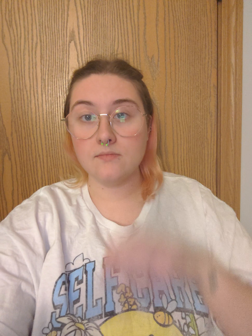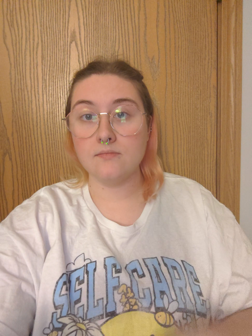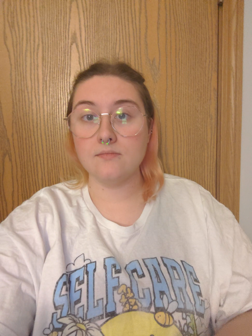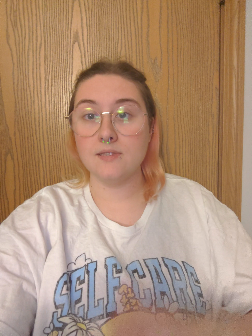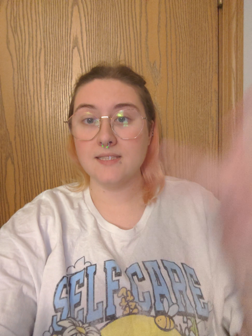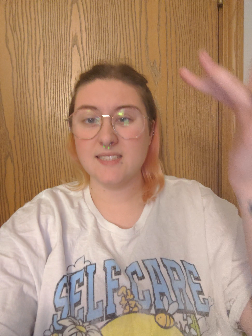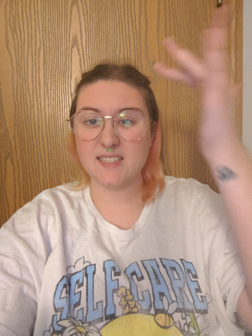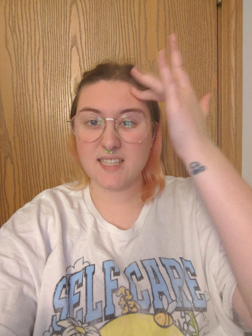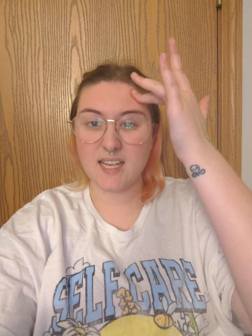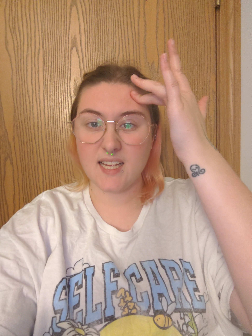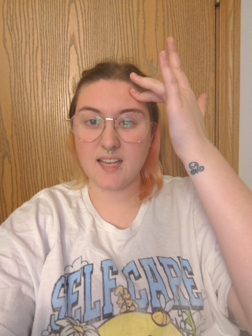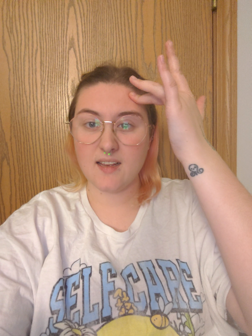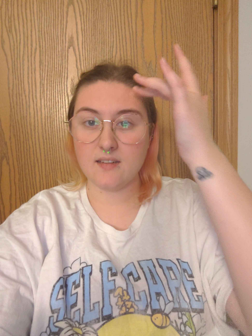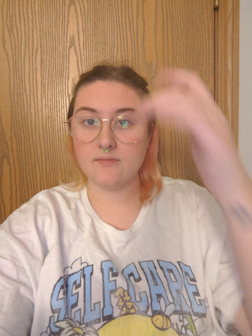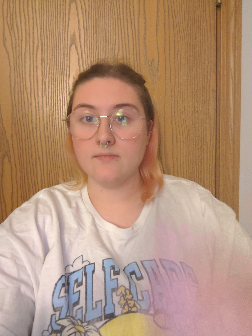sick